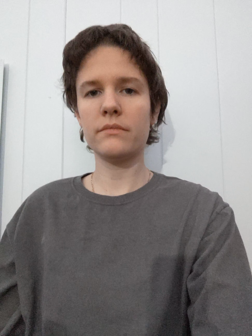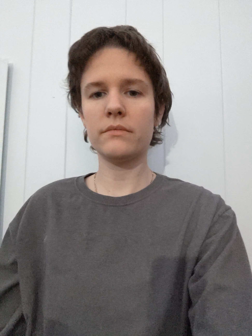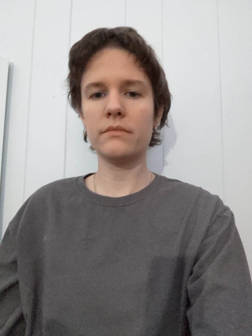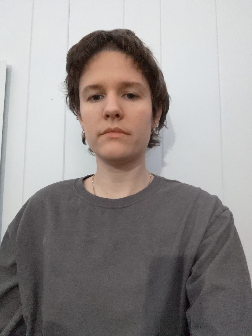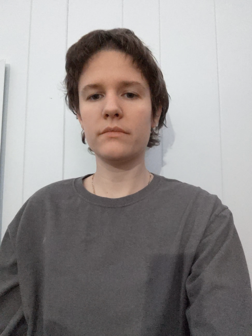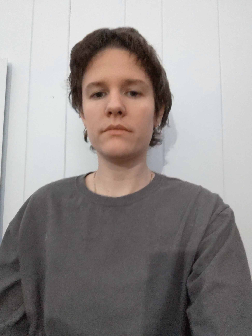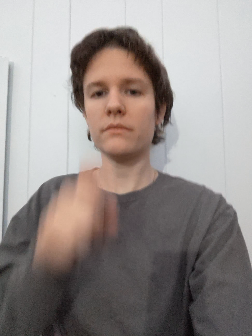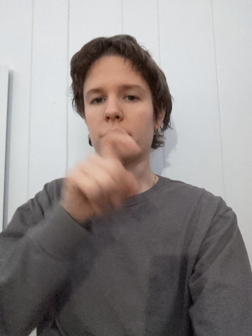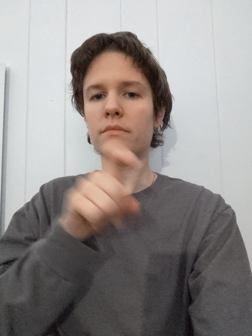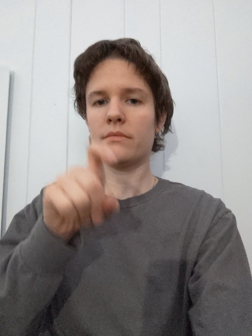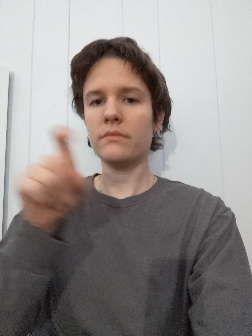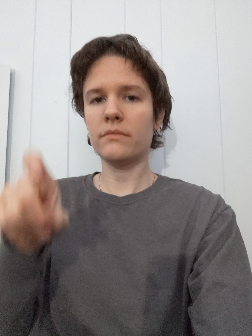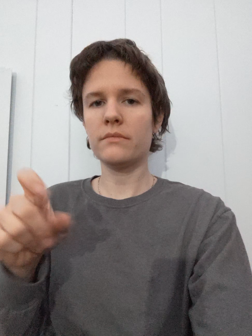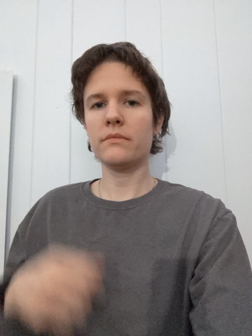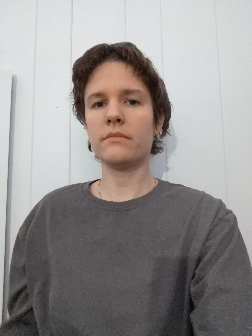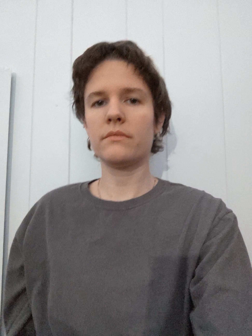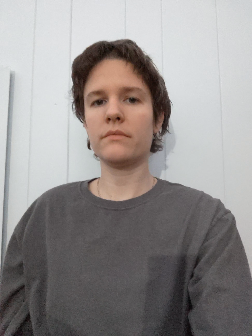closet